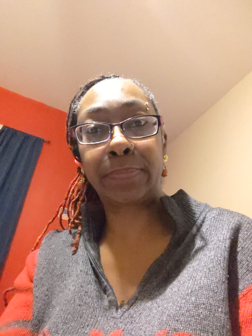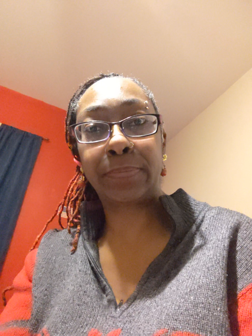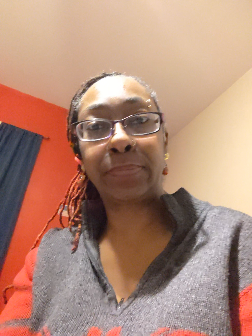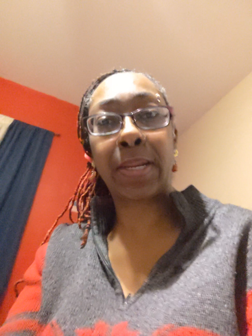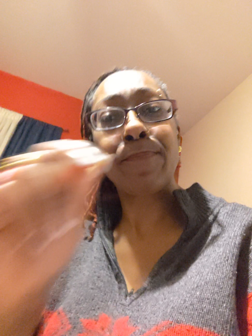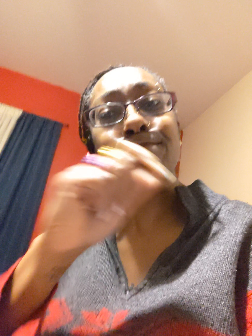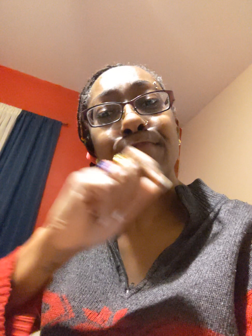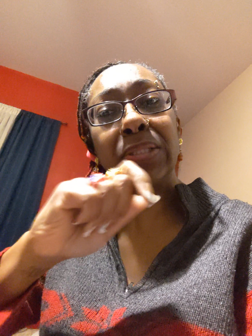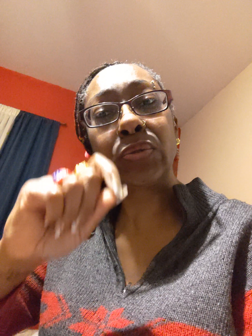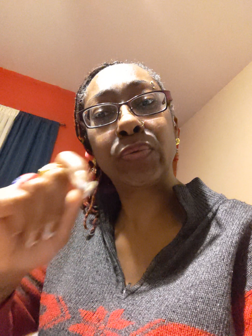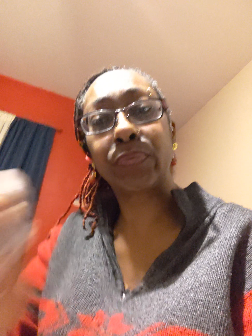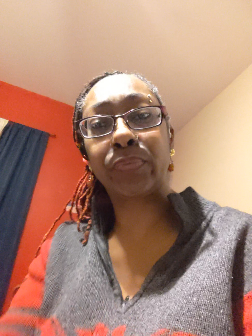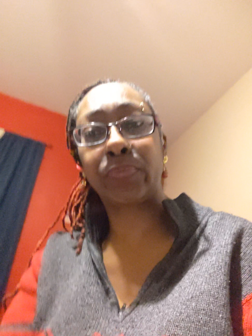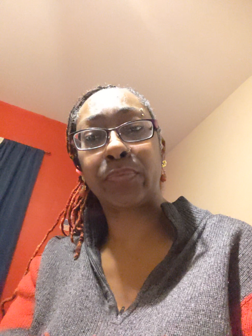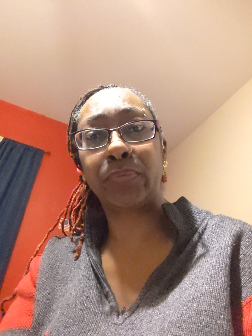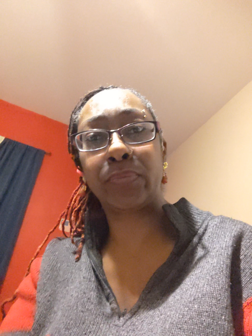pencil